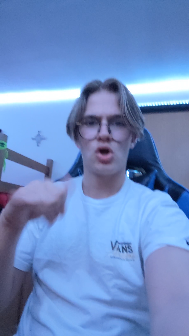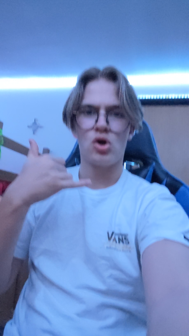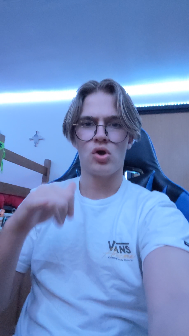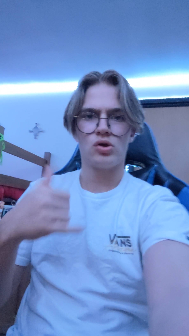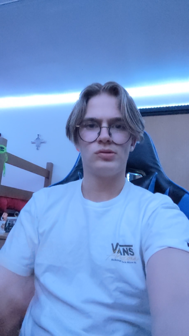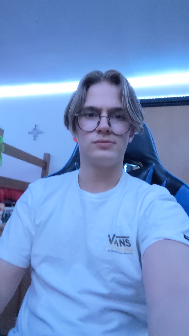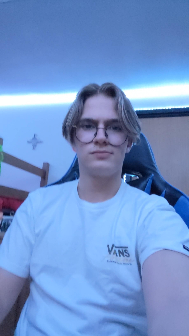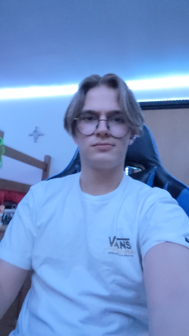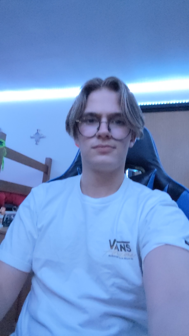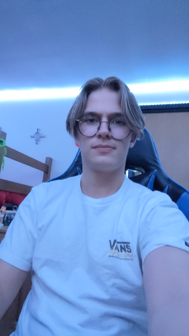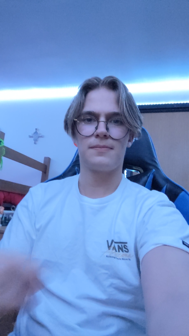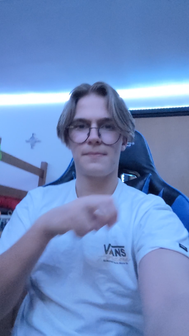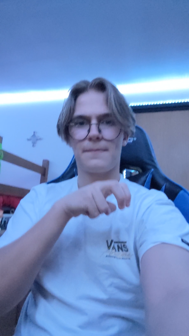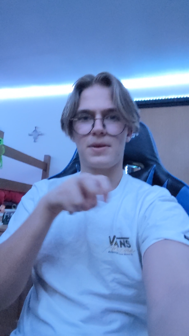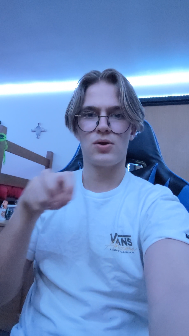porch